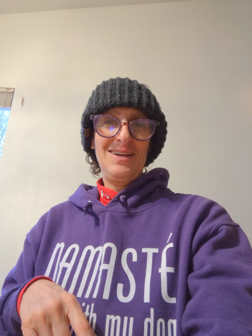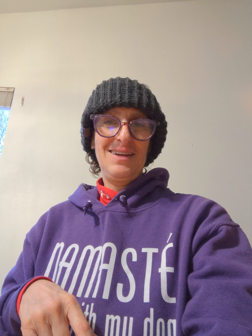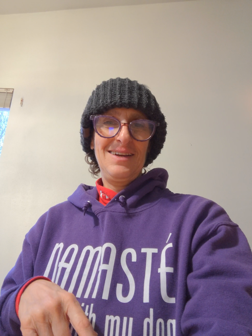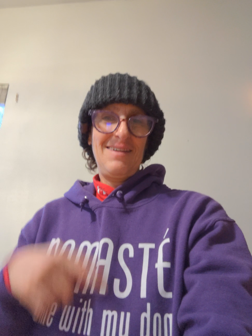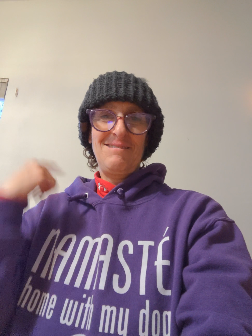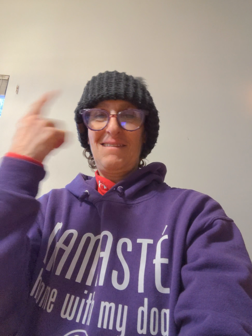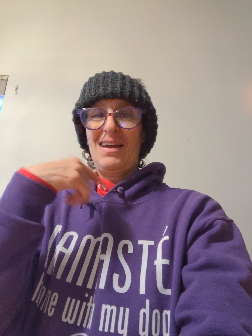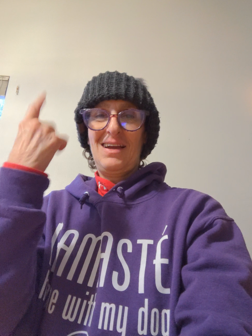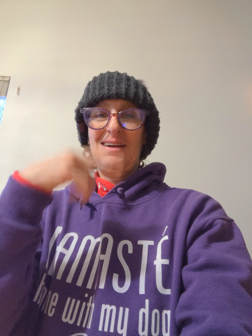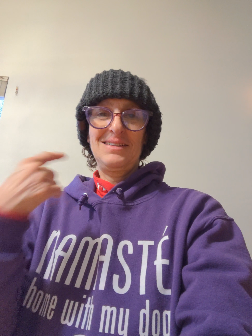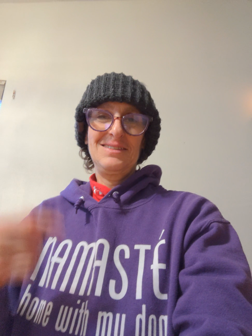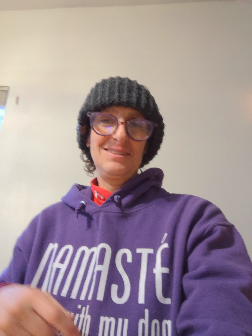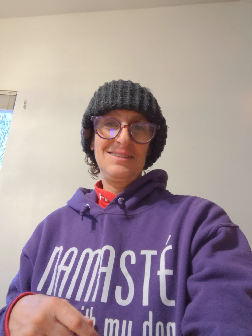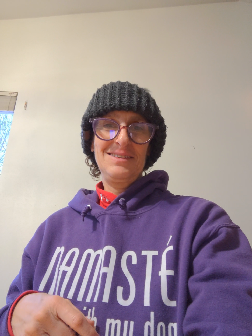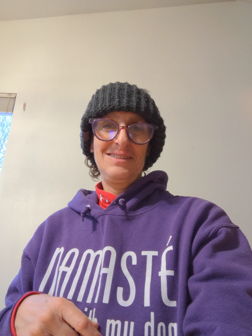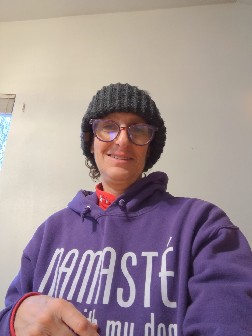face